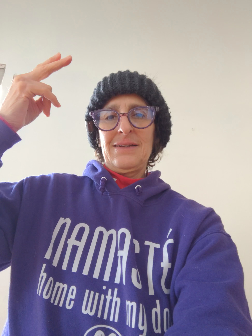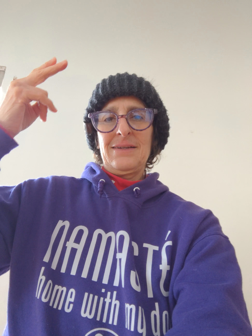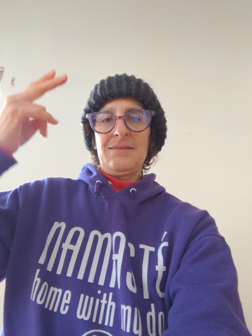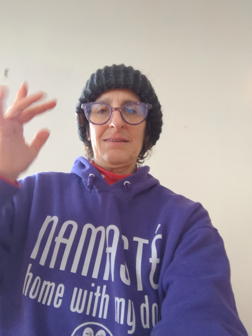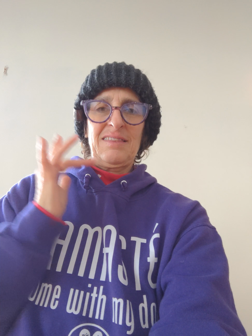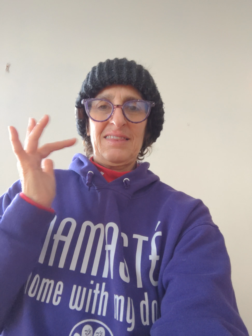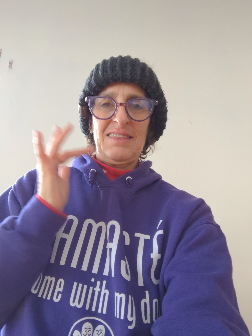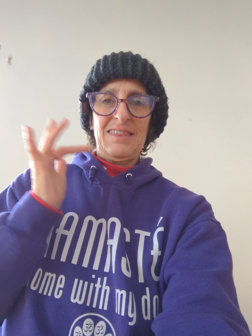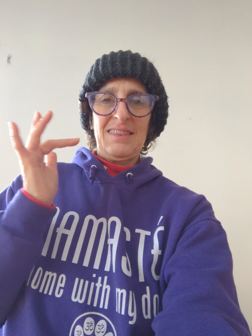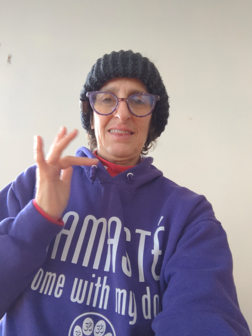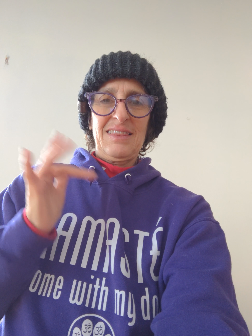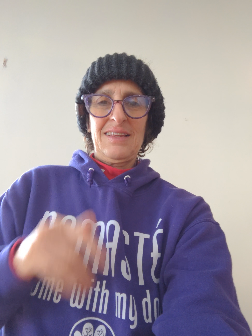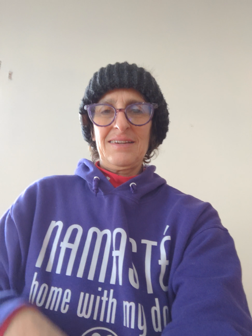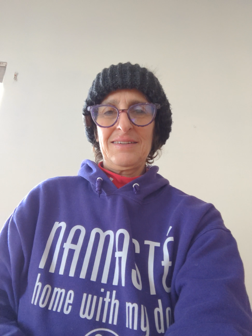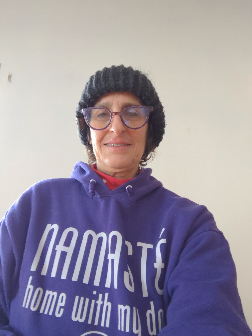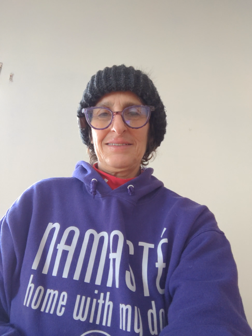yucky